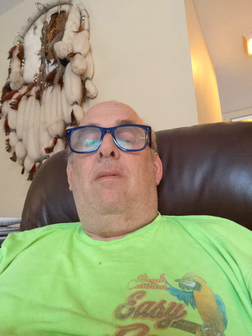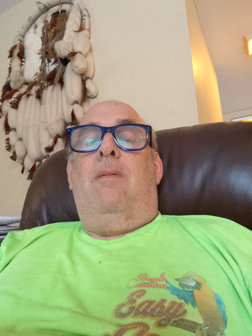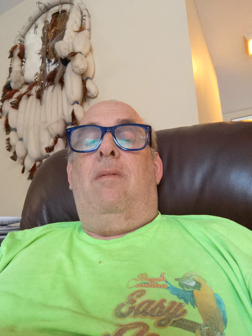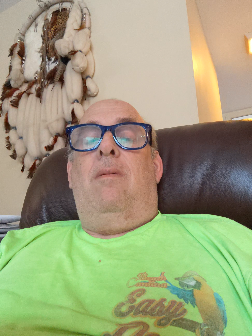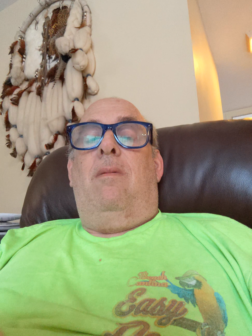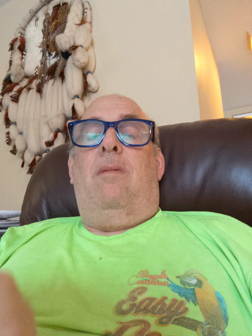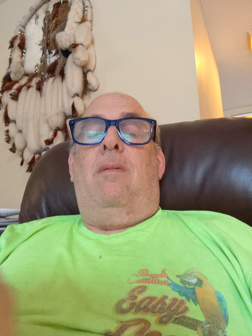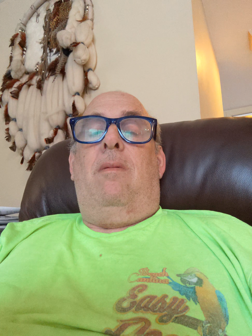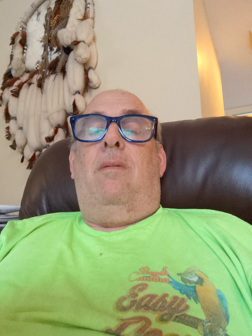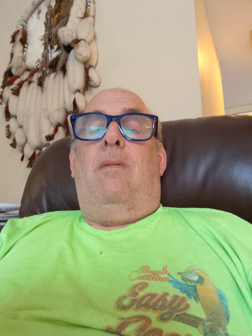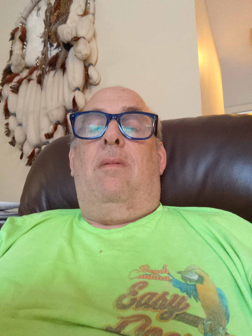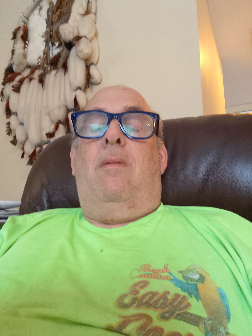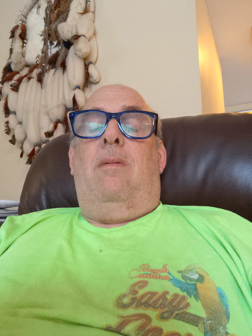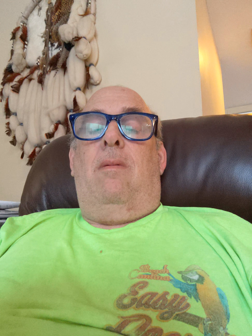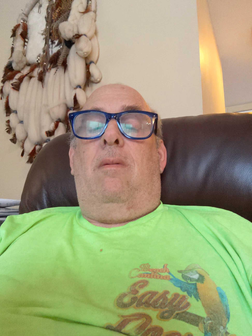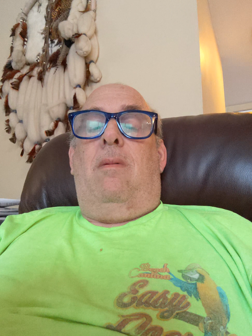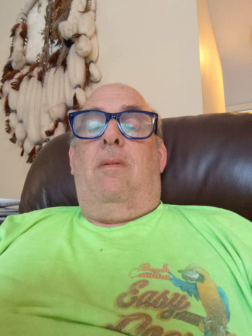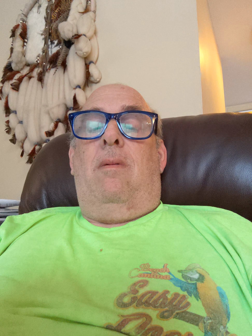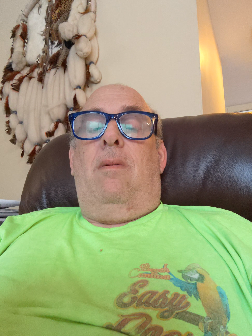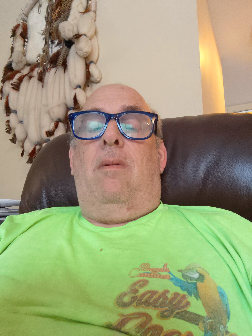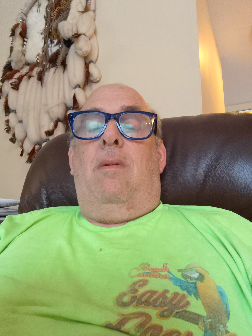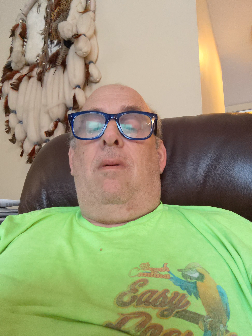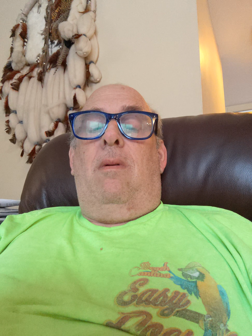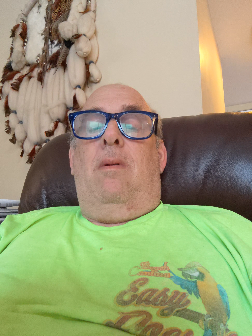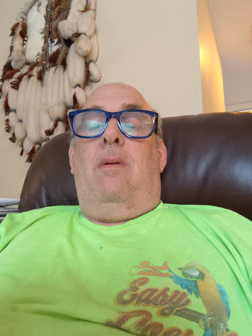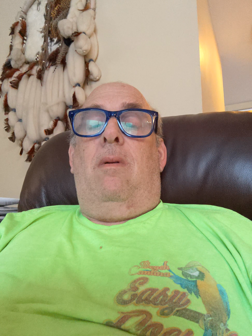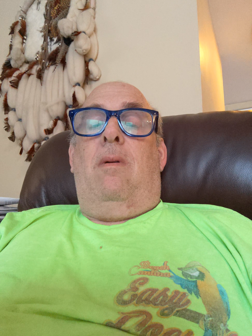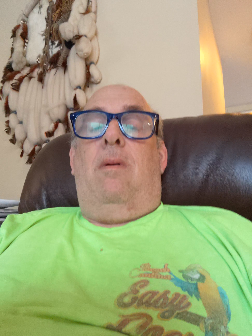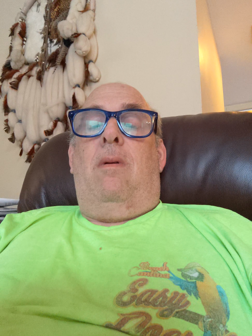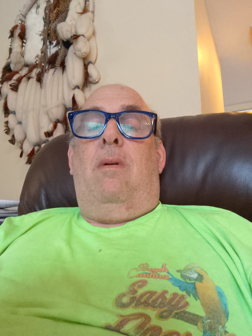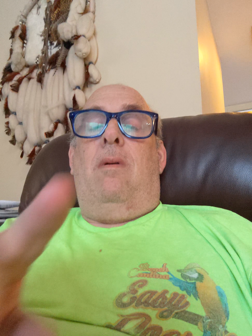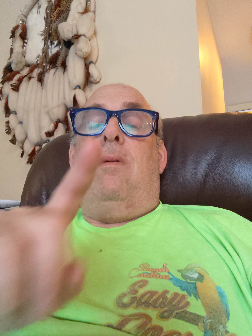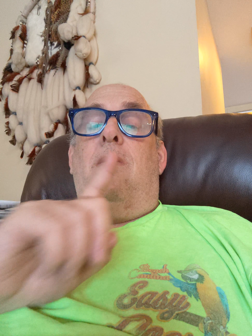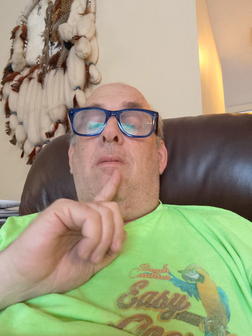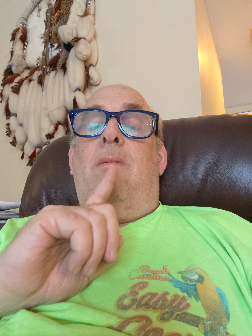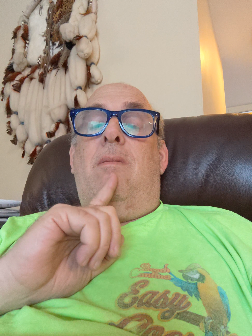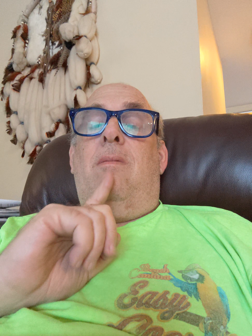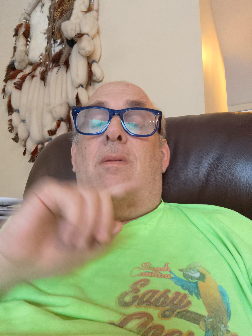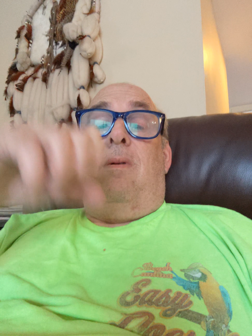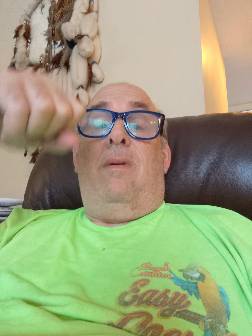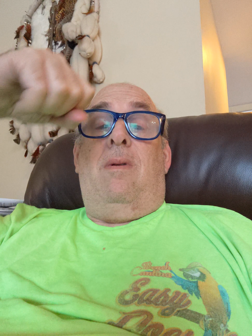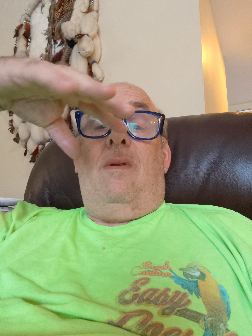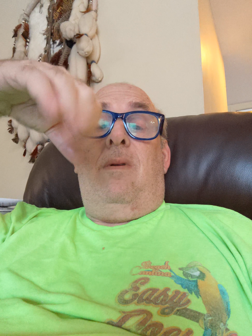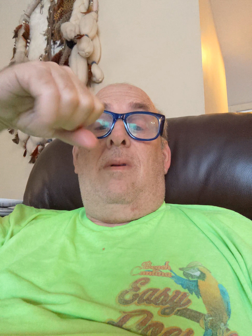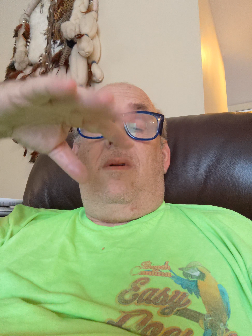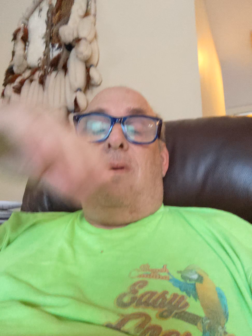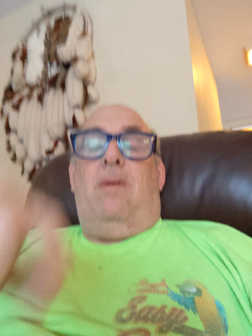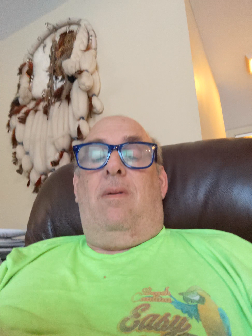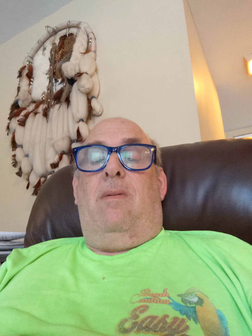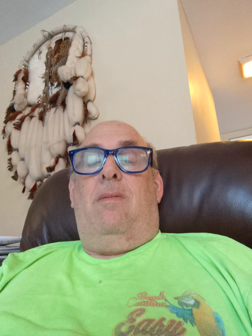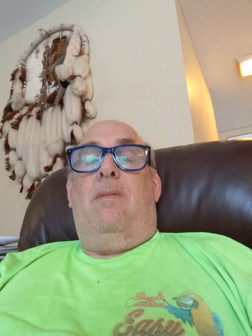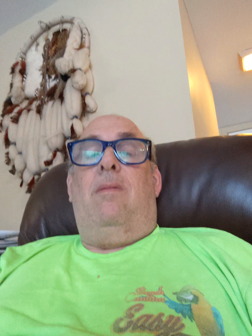lamp